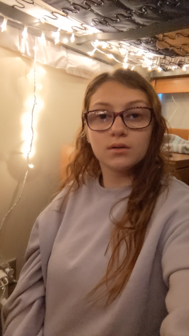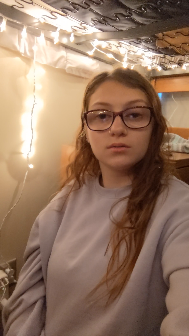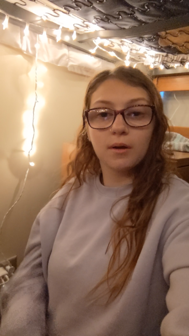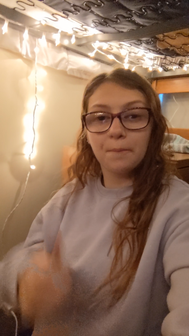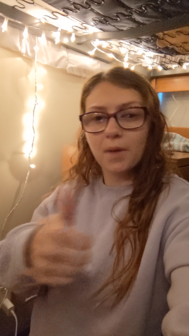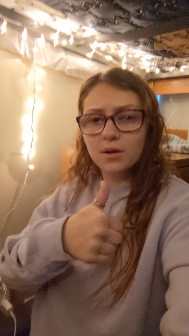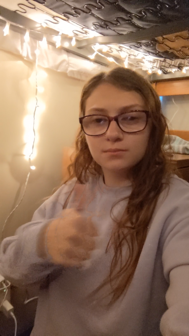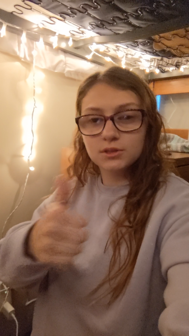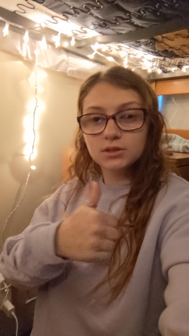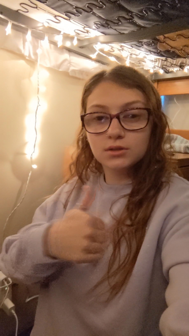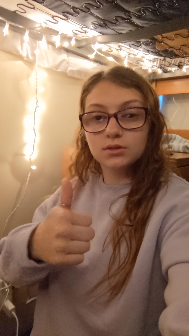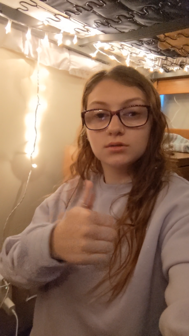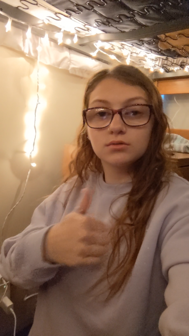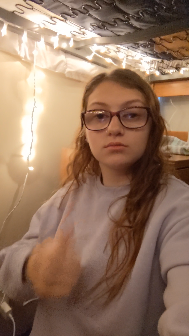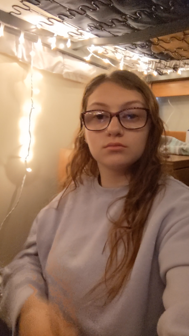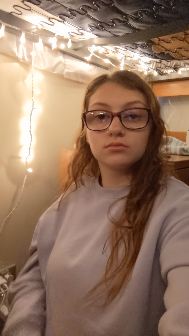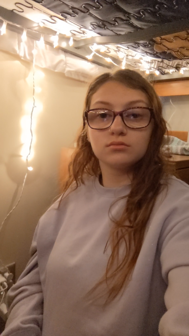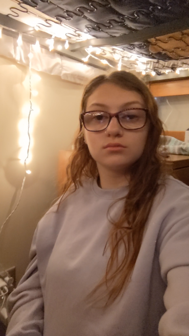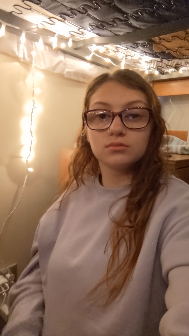basement